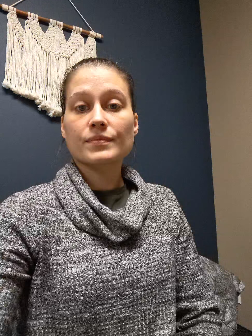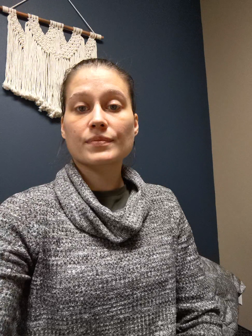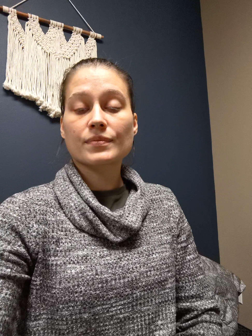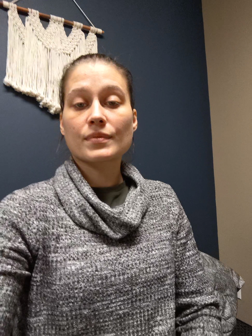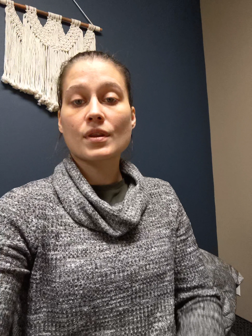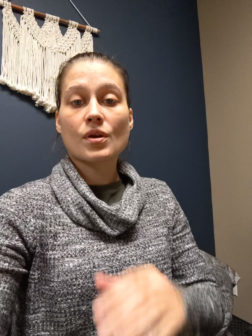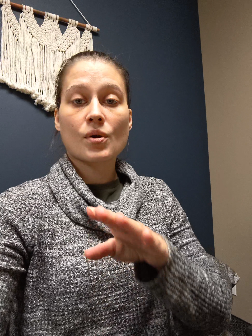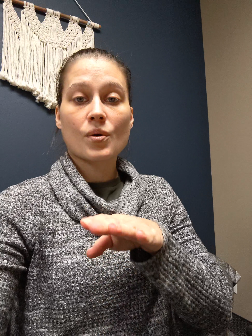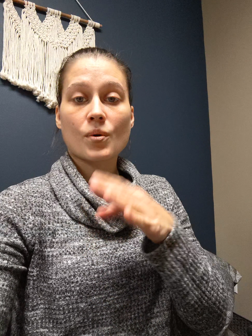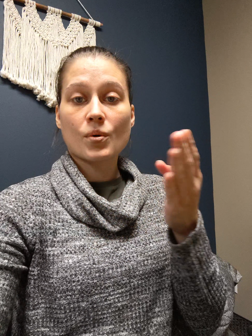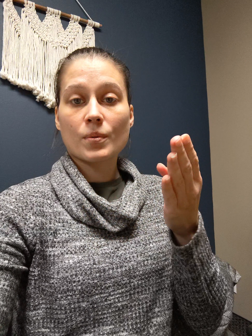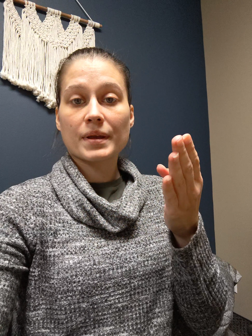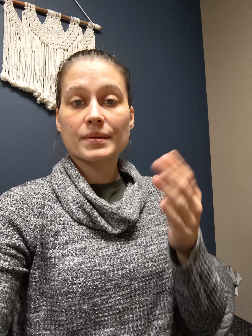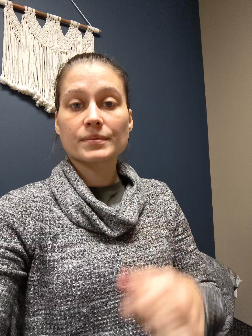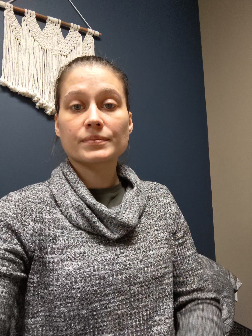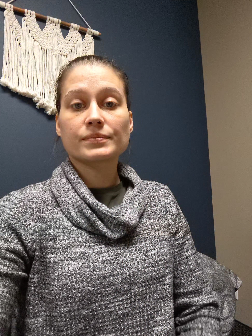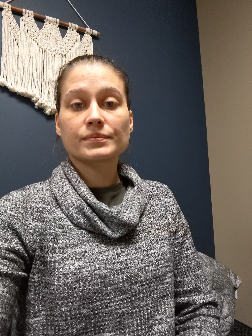open